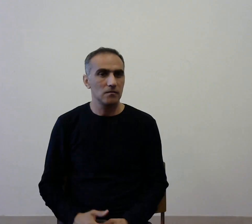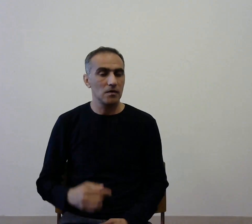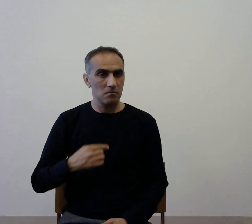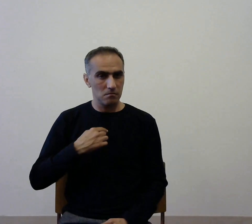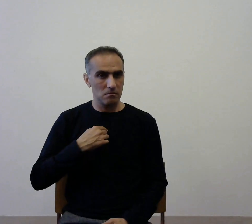mən